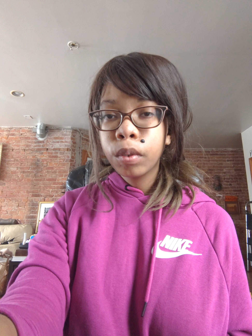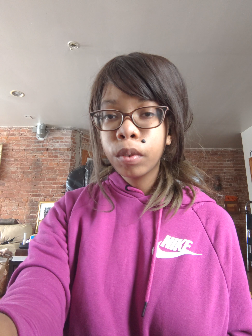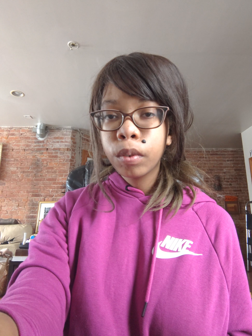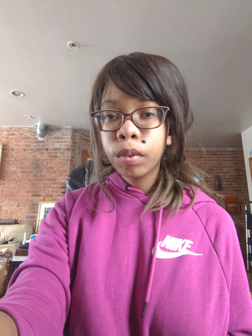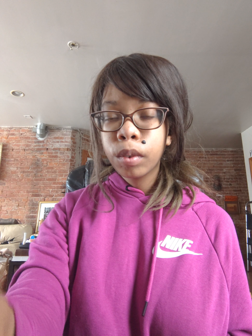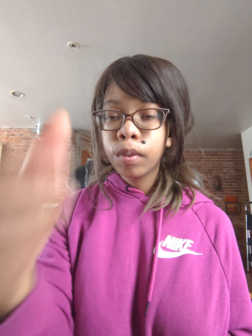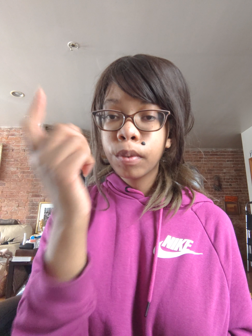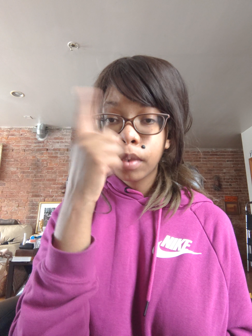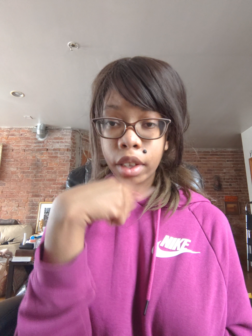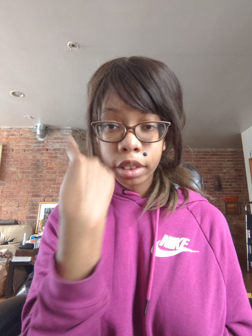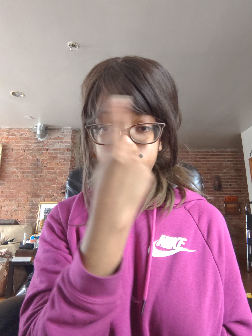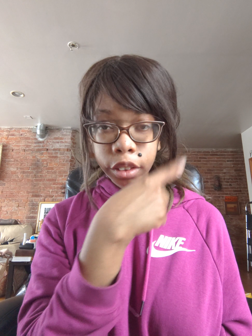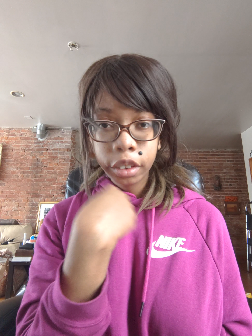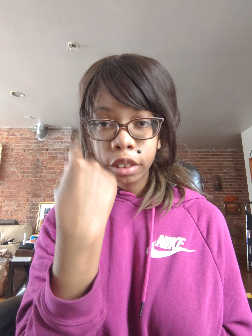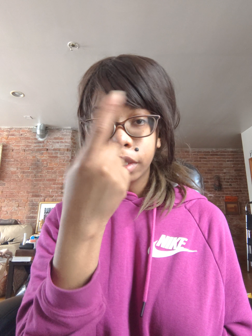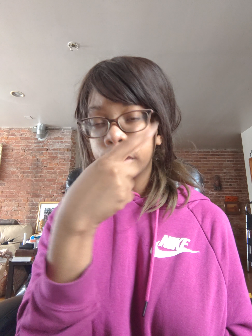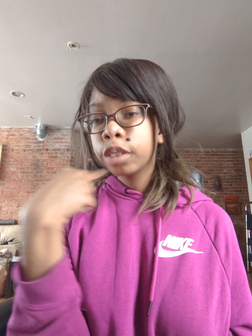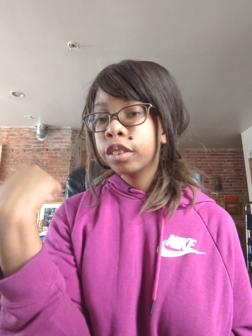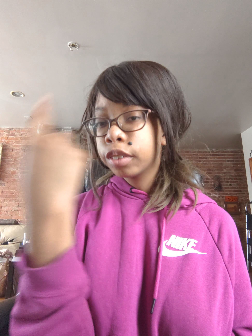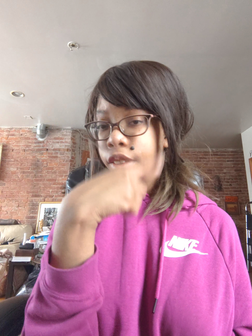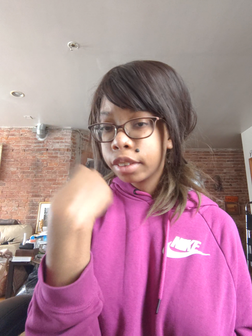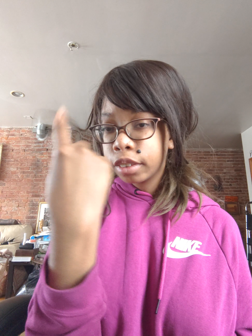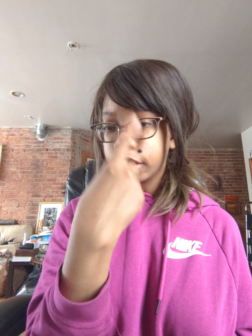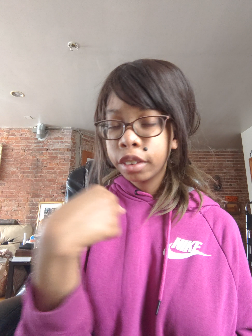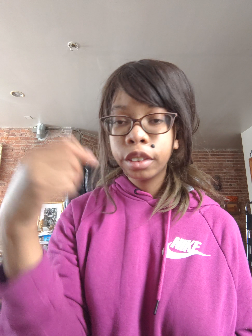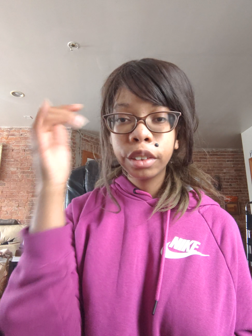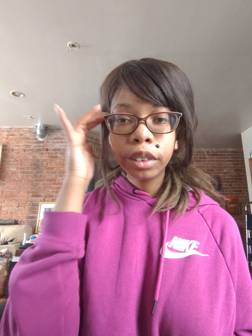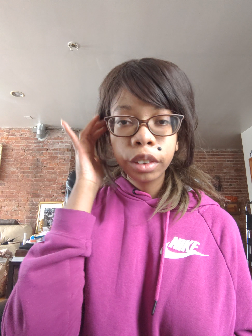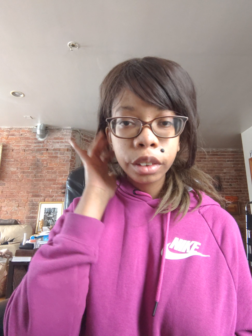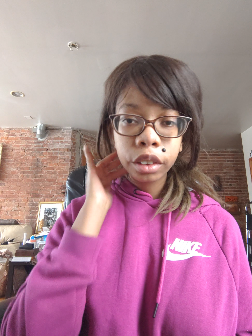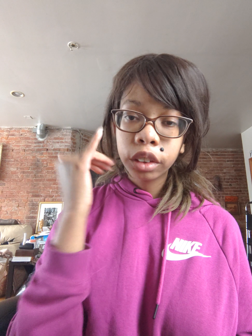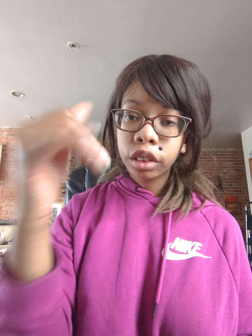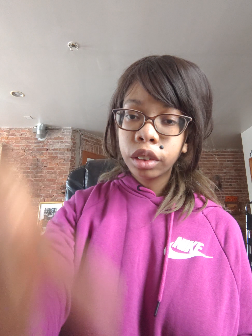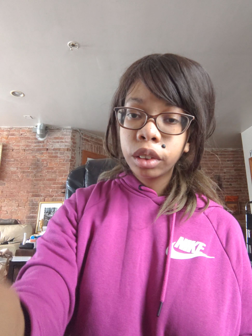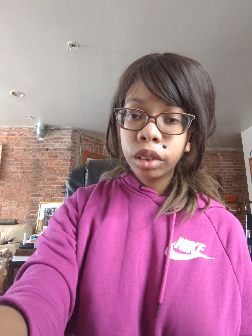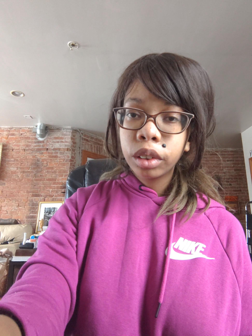face